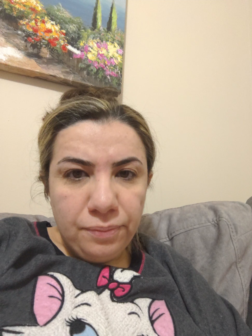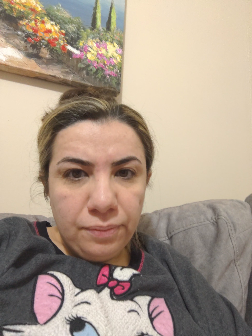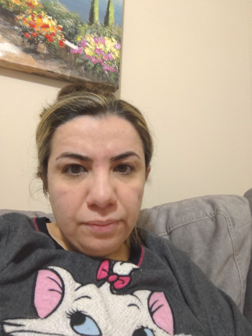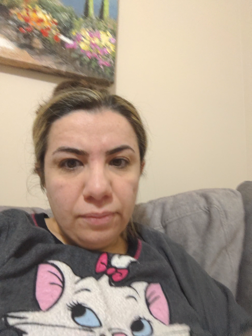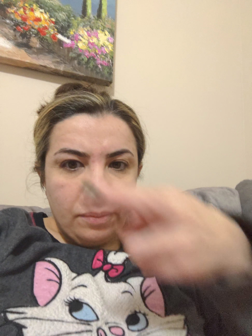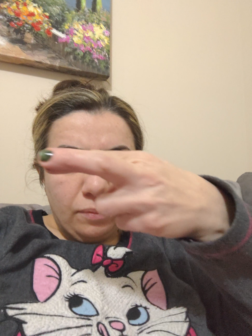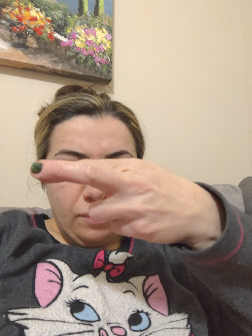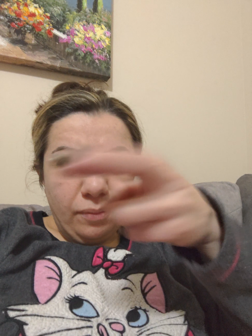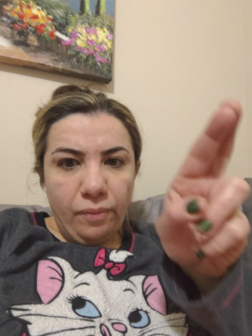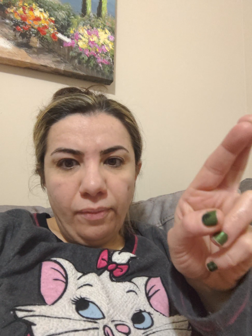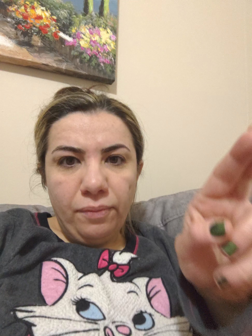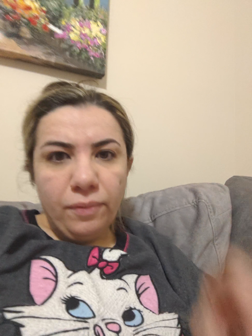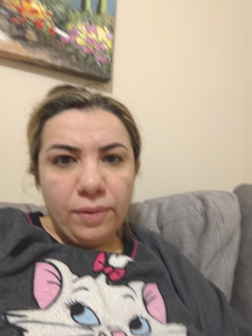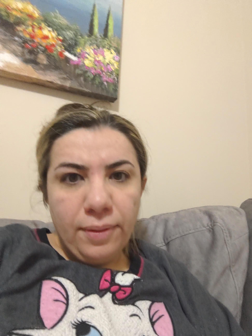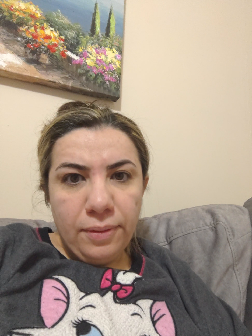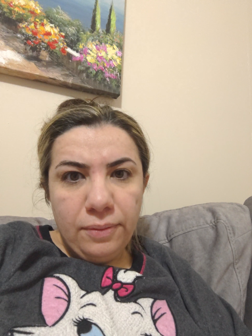room